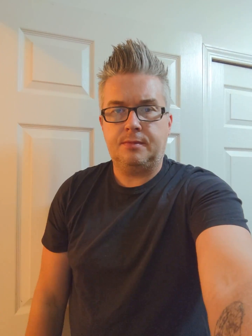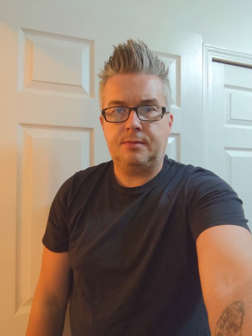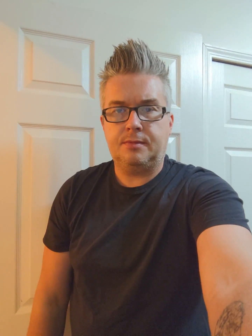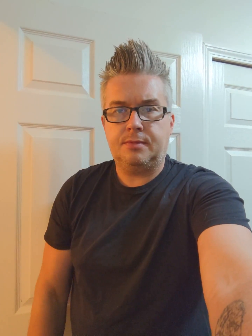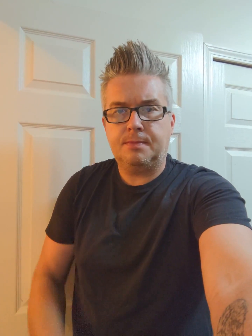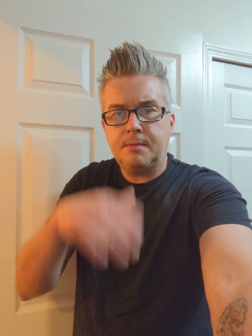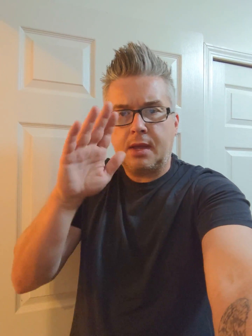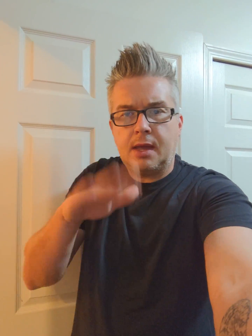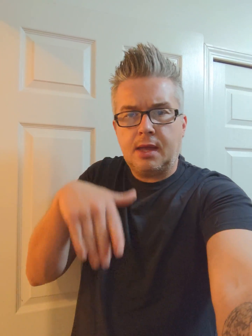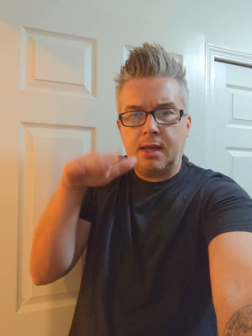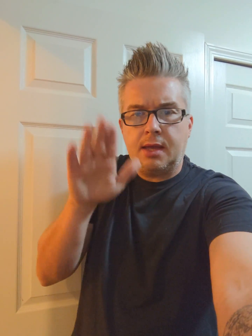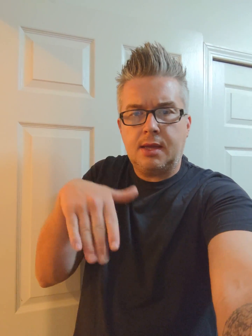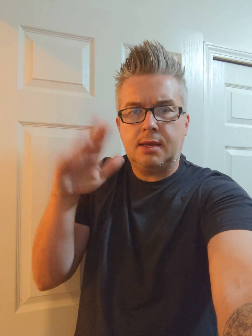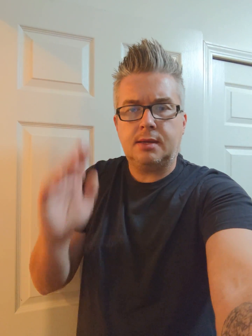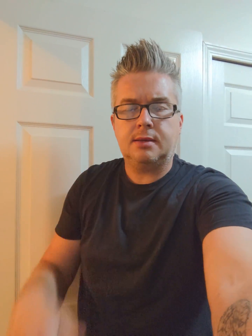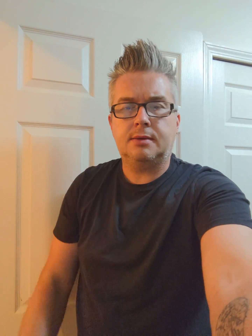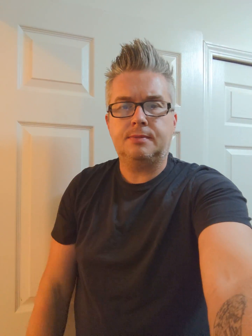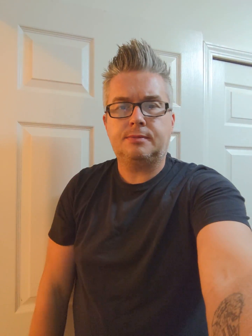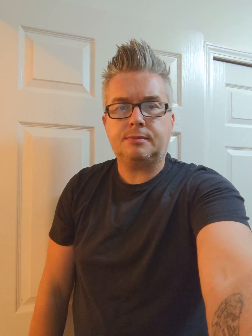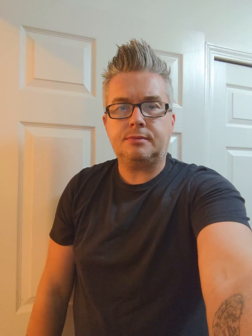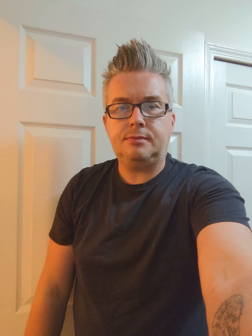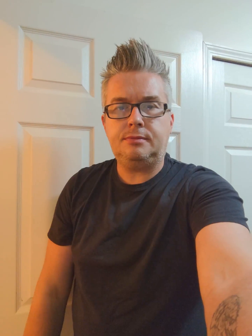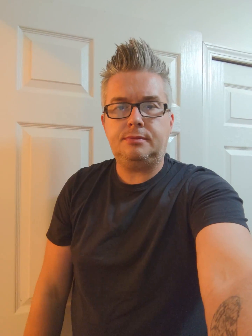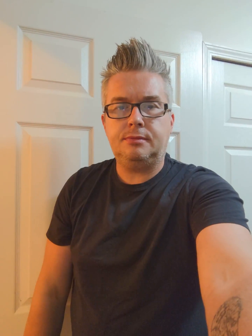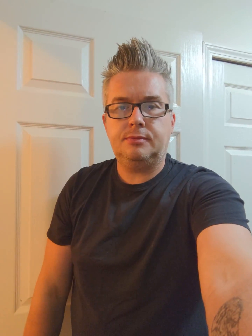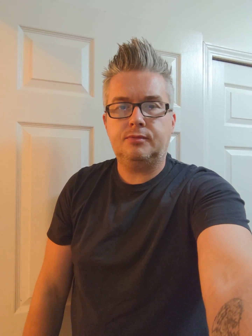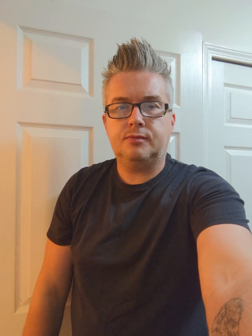paint